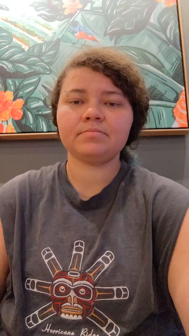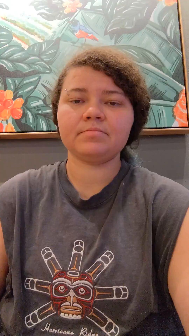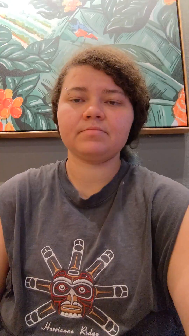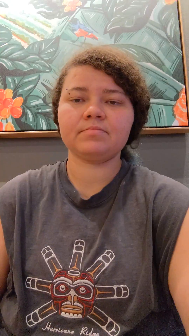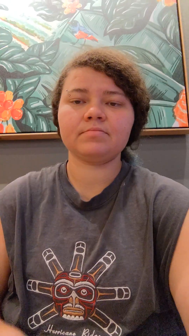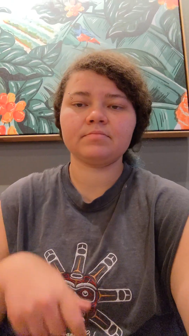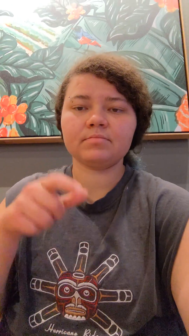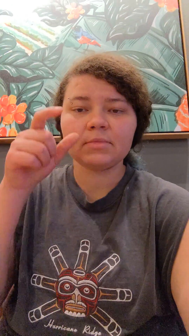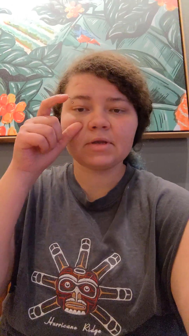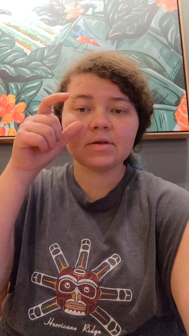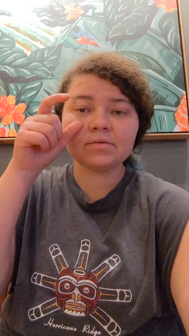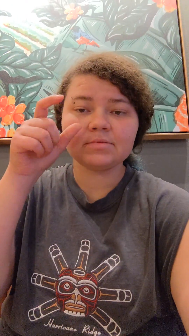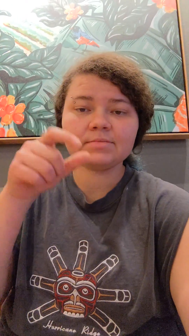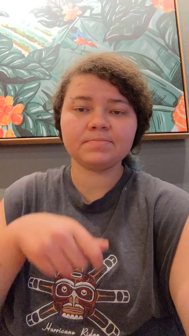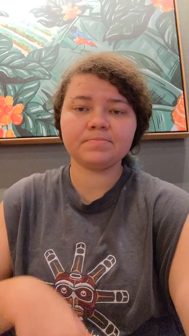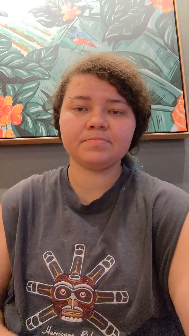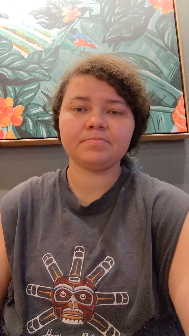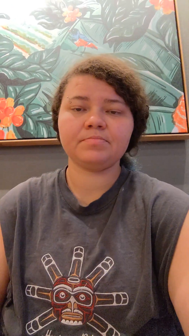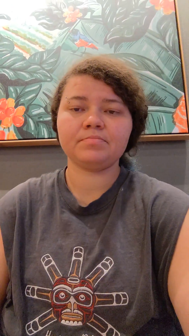glasses